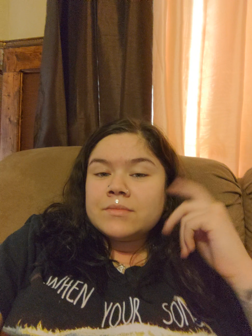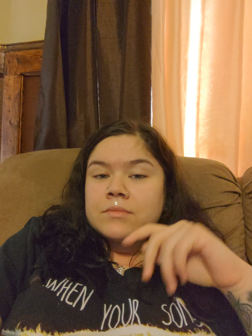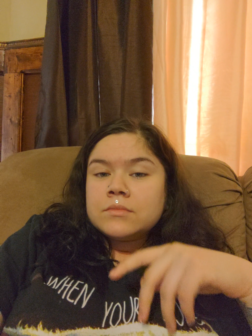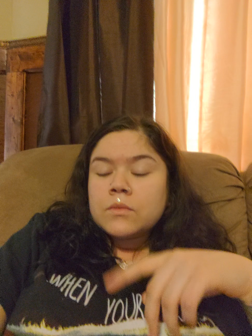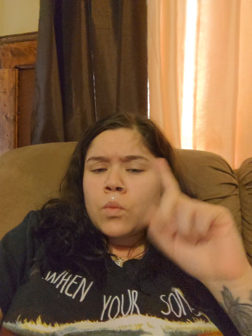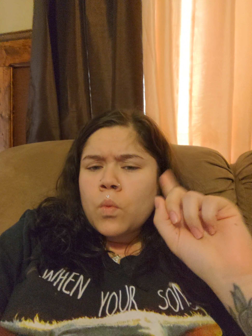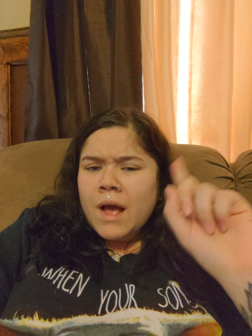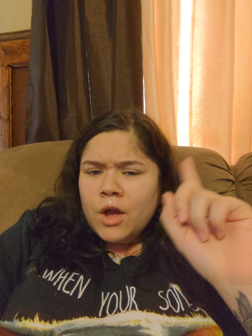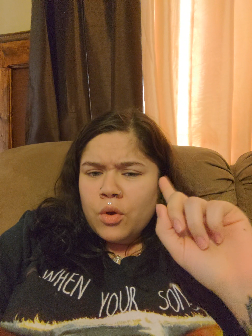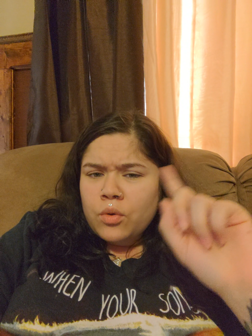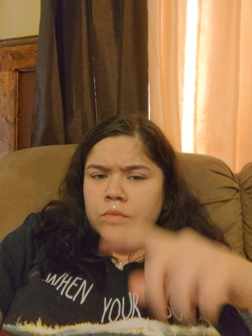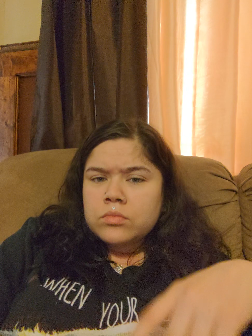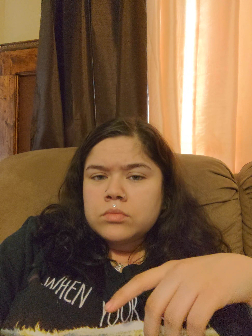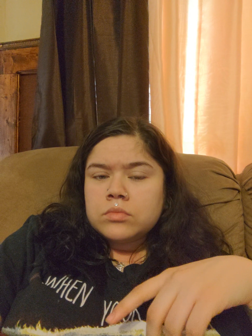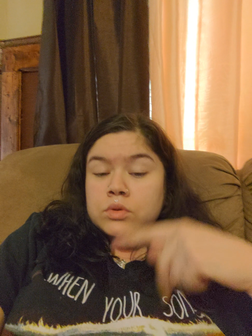where